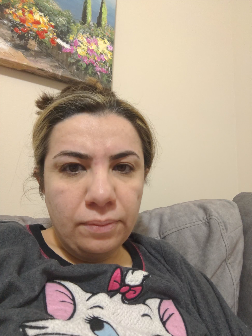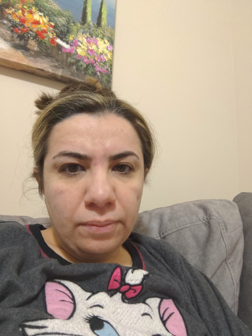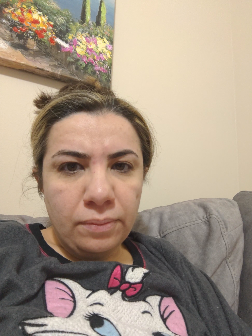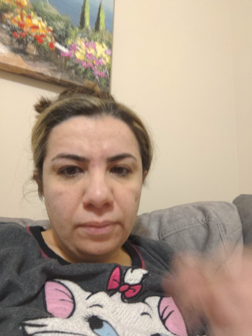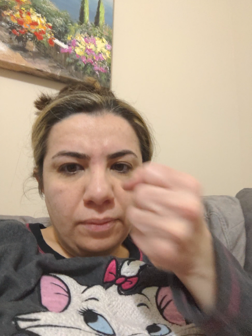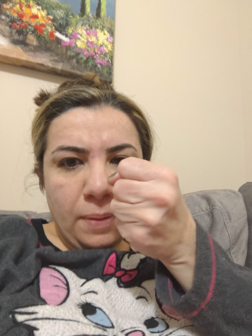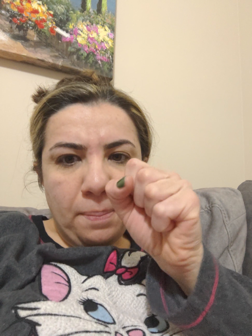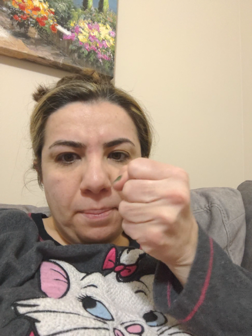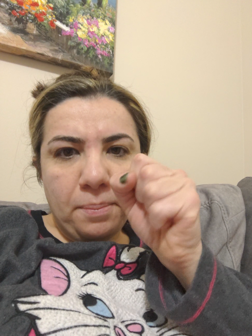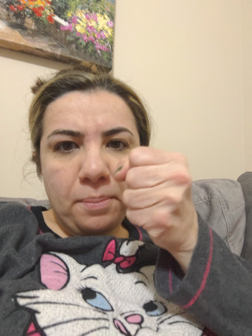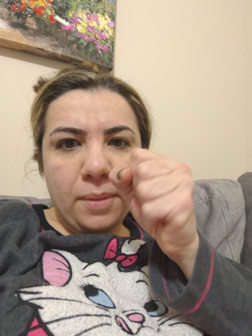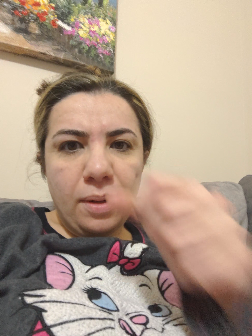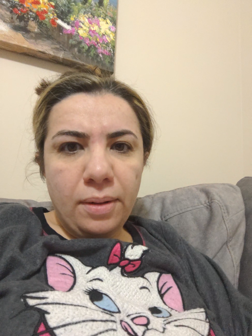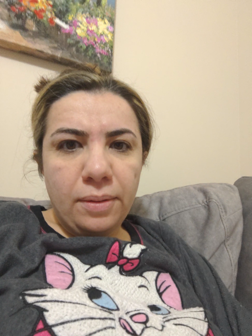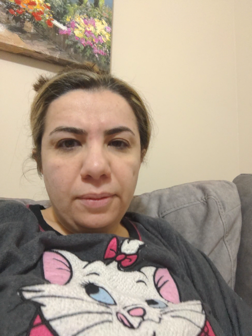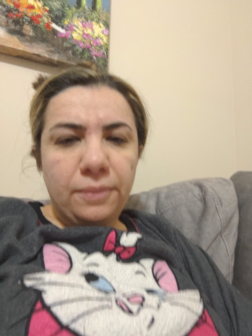make